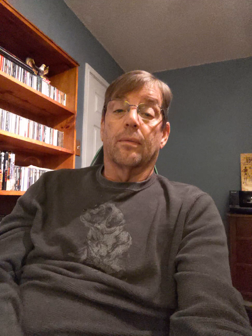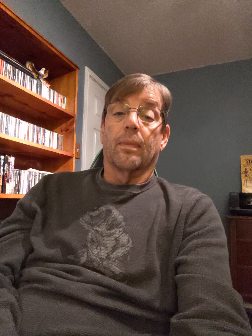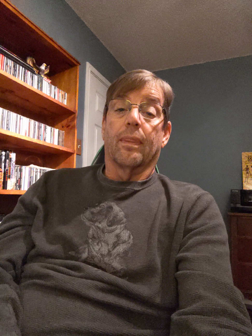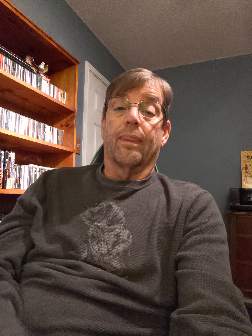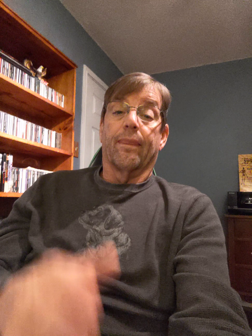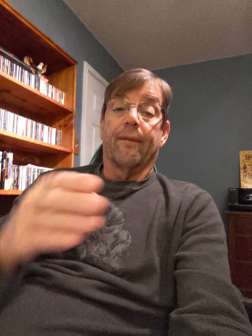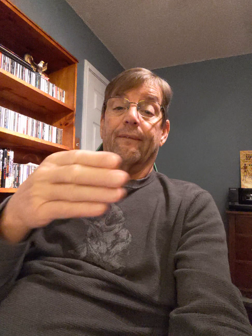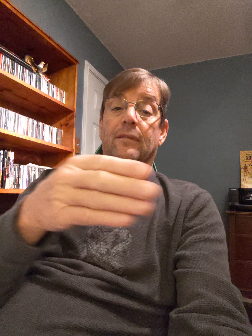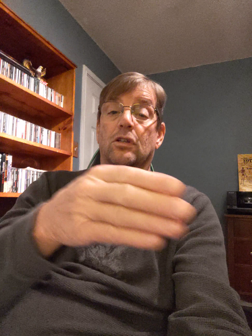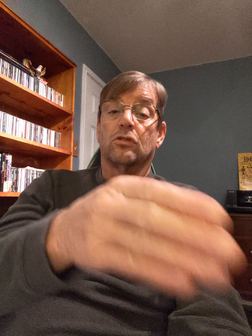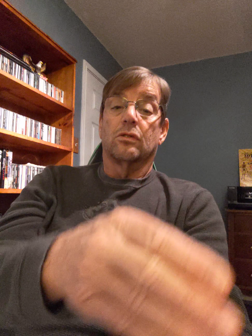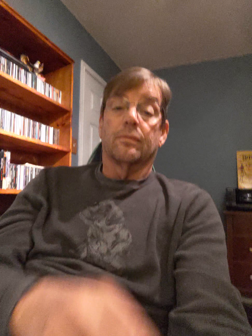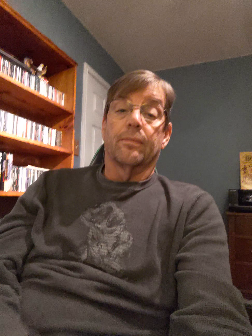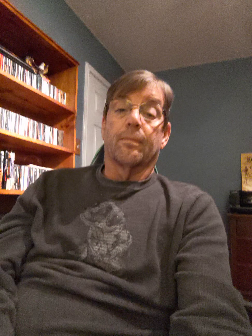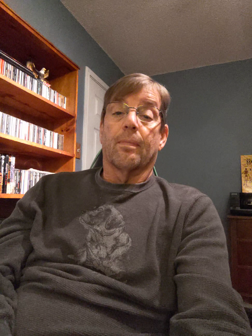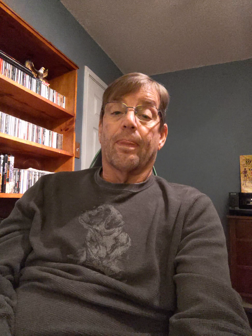fish